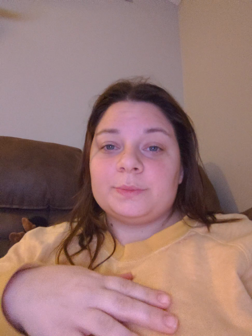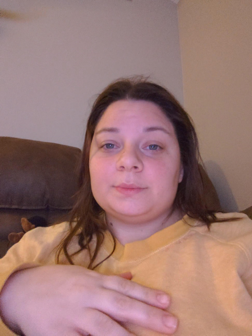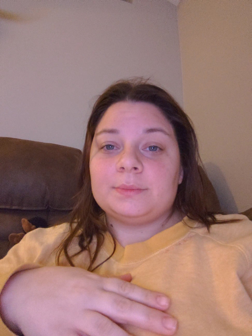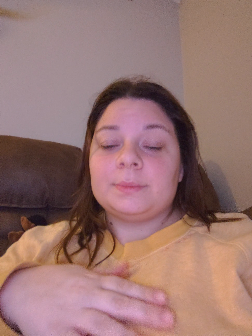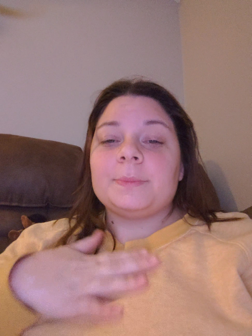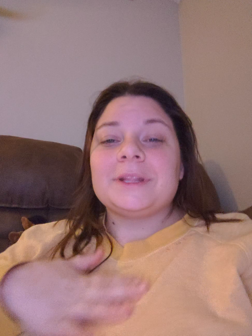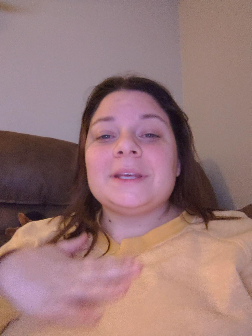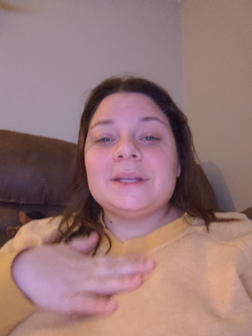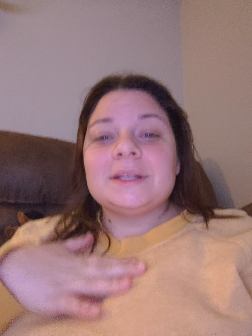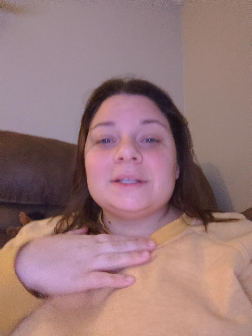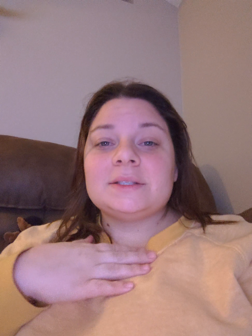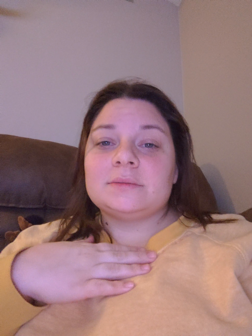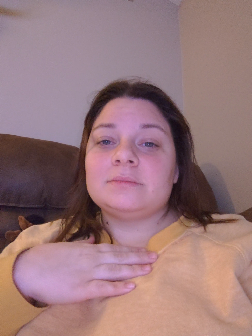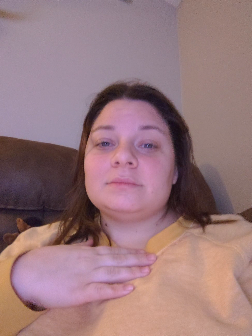please